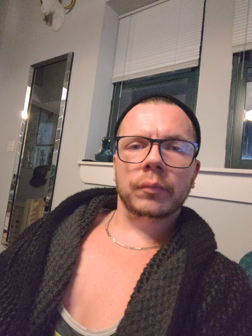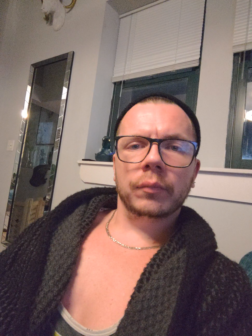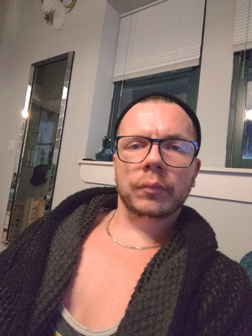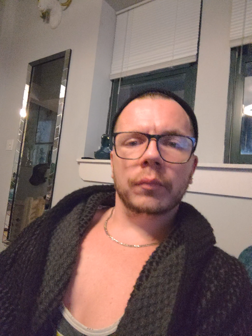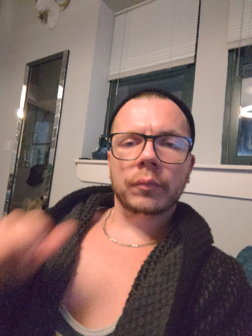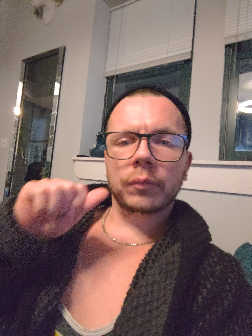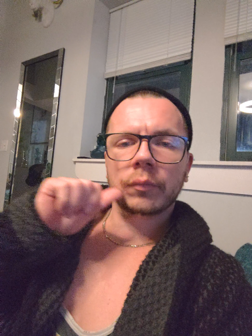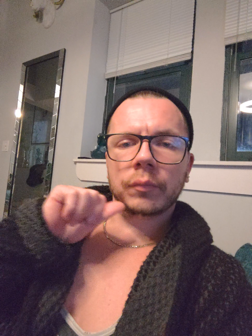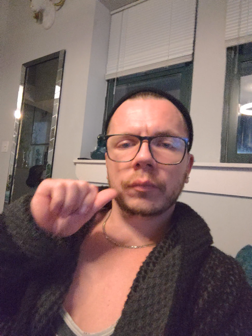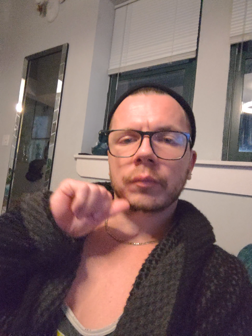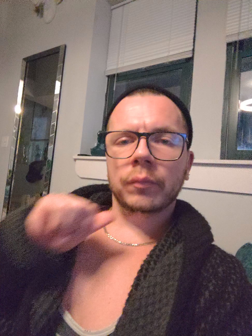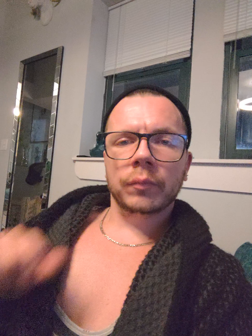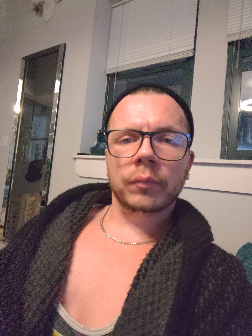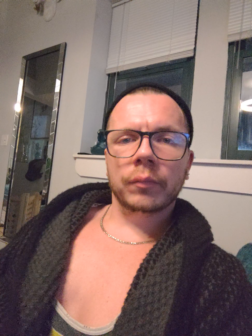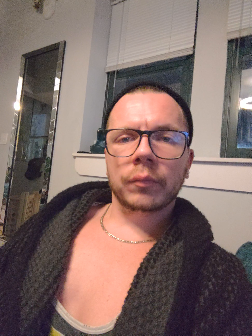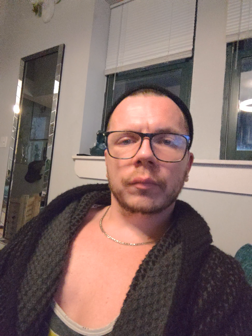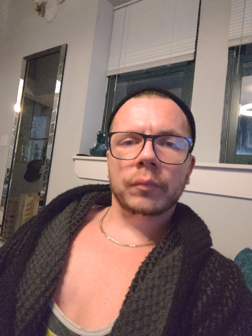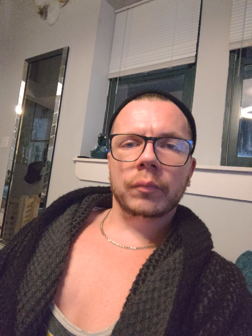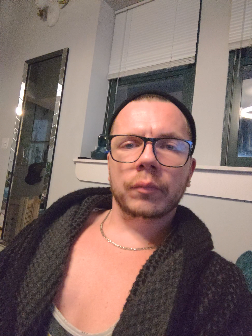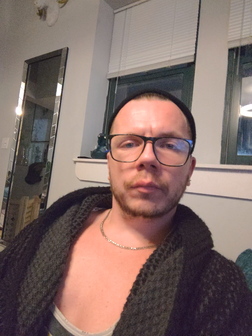aunt